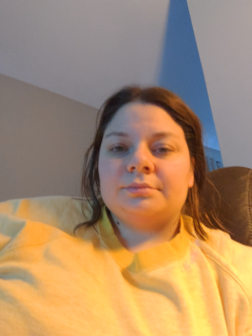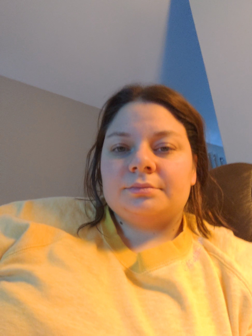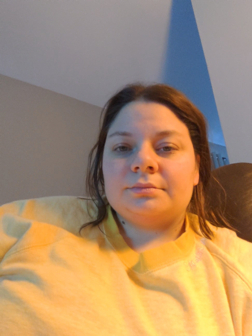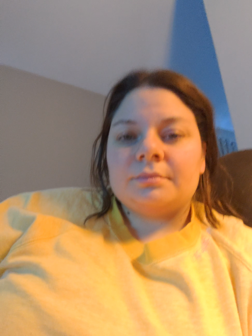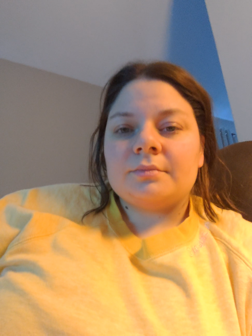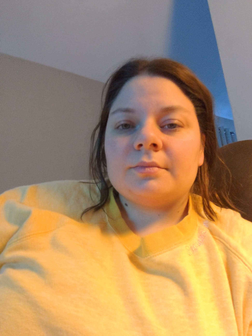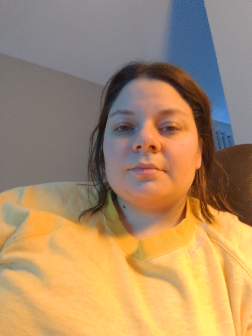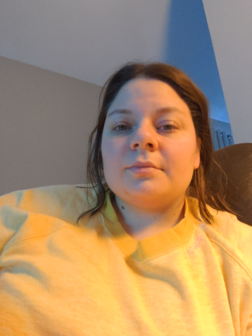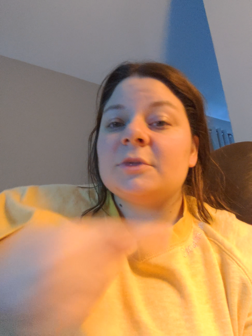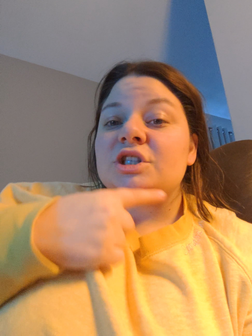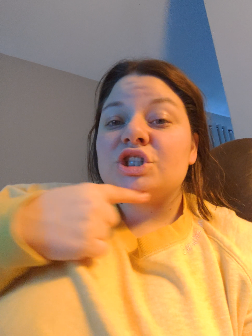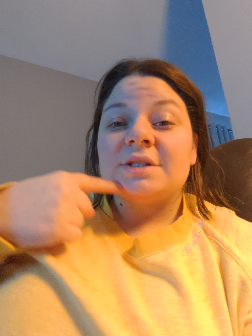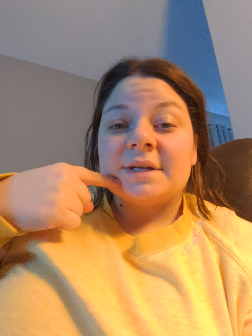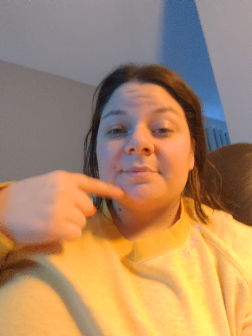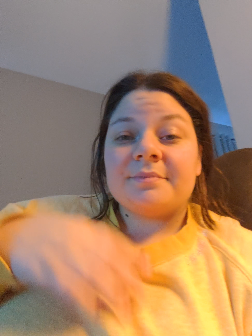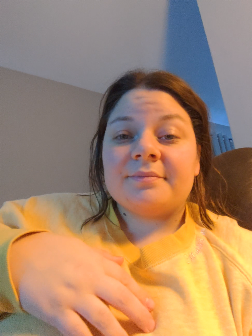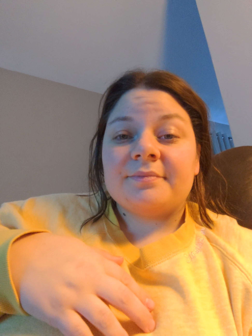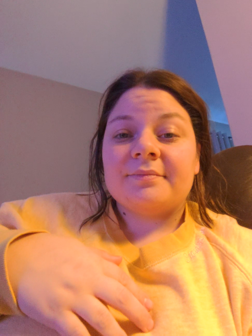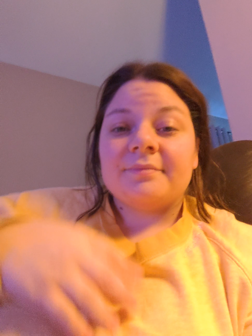chin